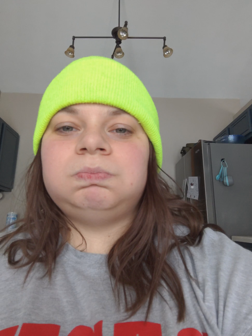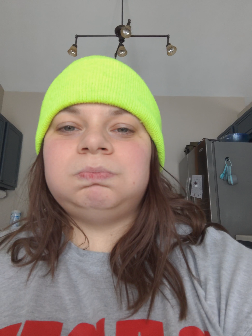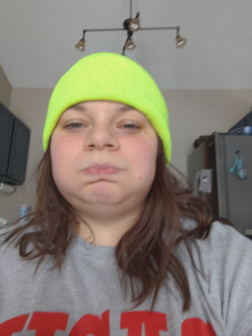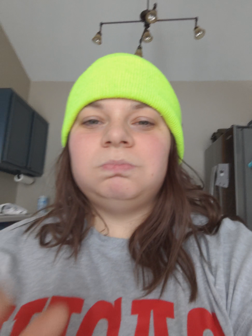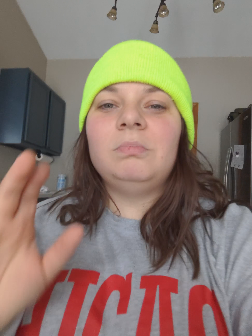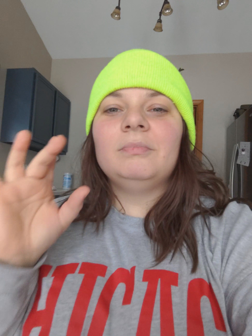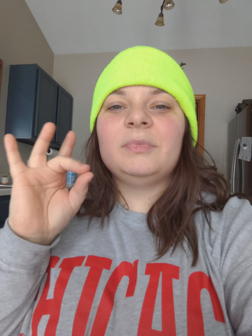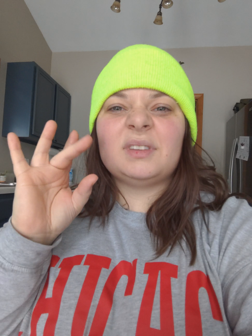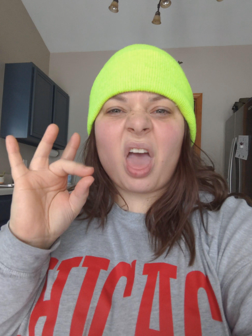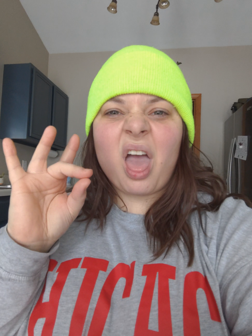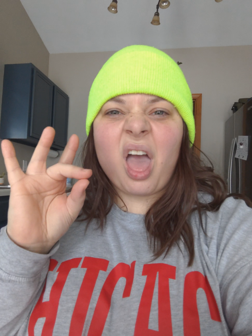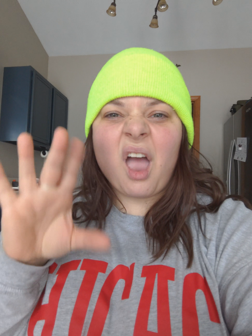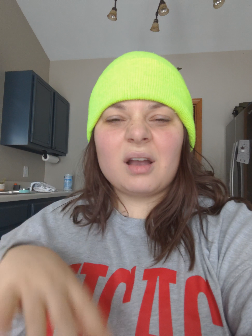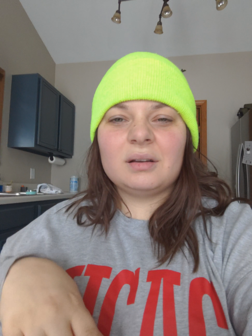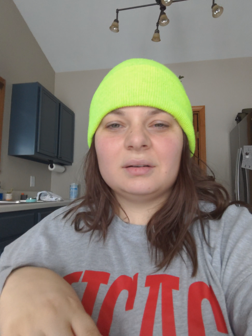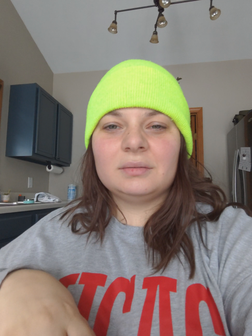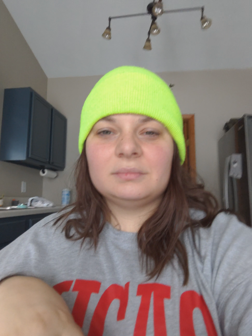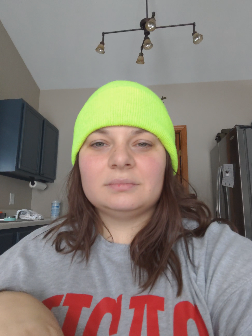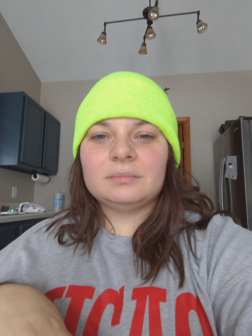yucky